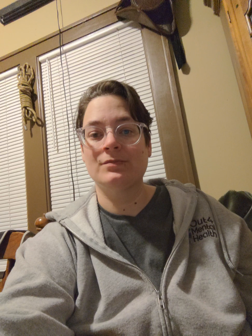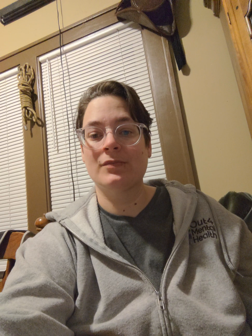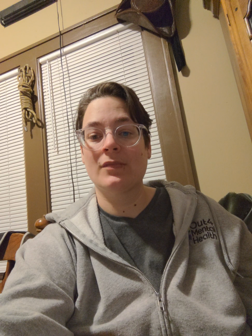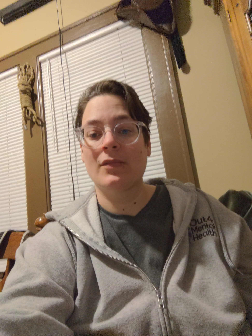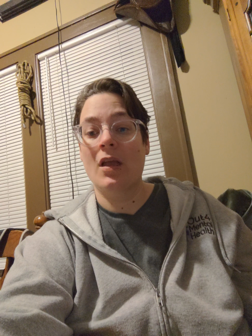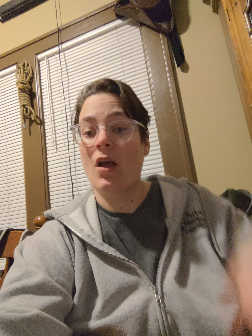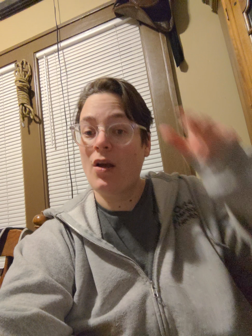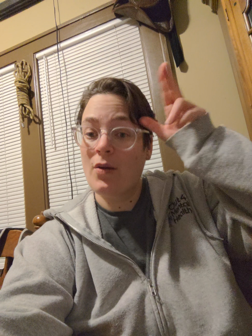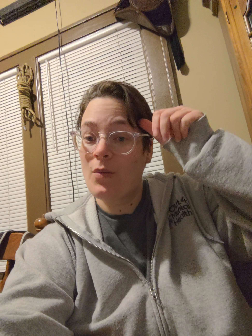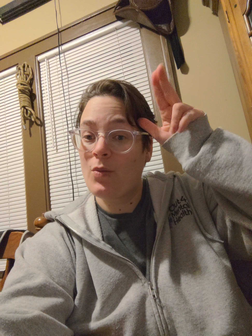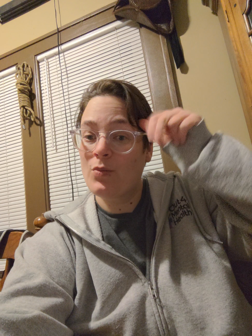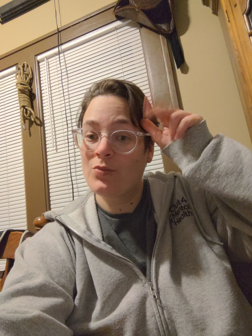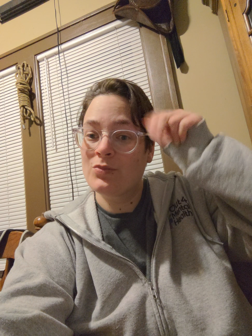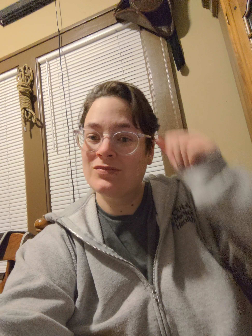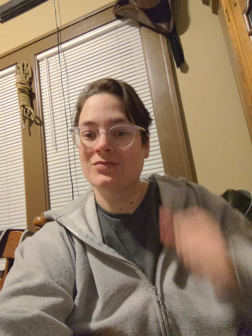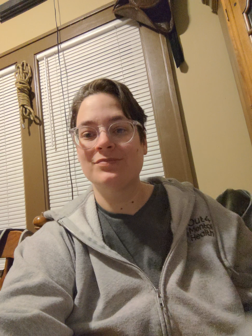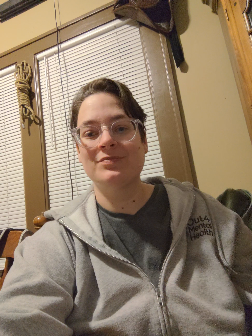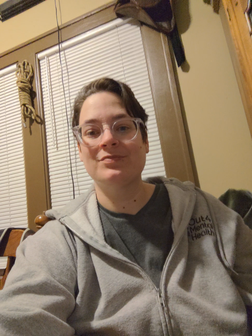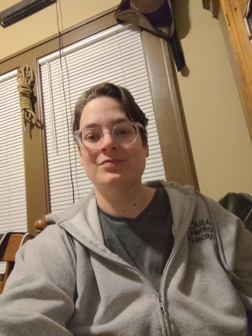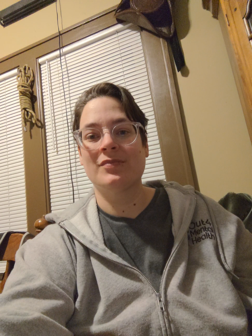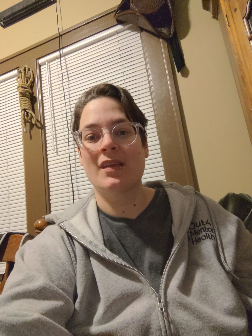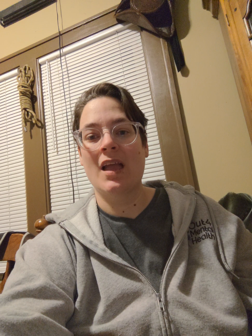horse